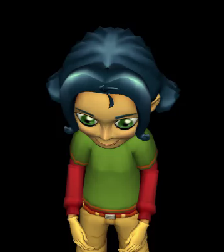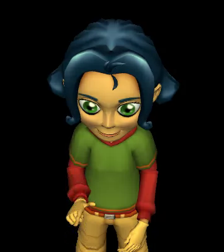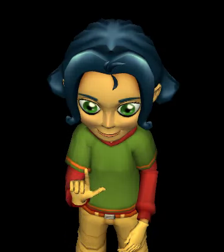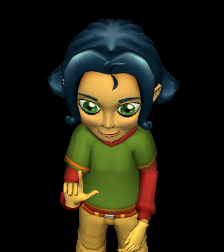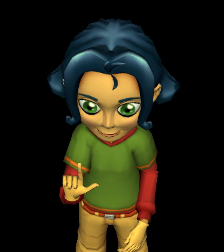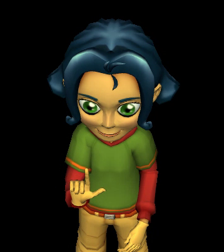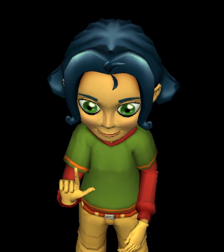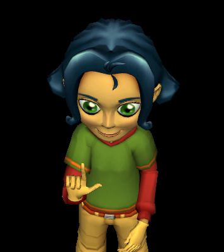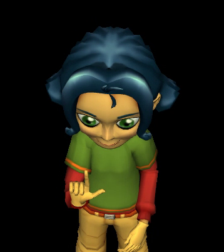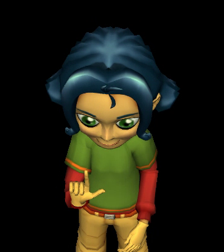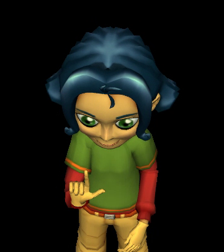الإثنين